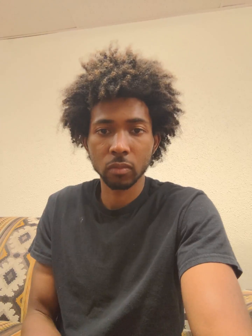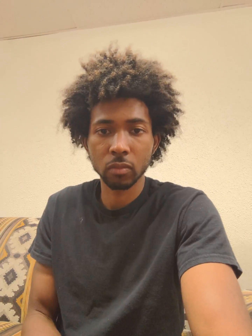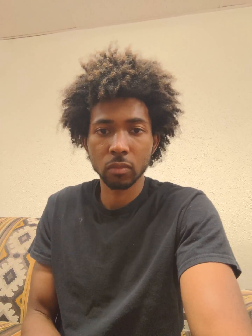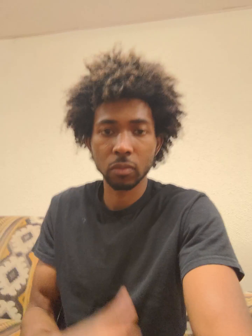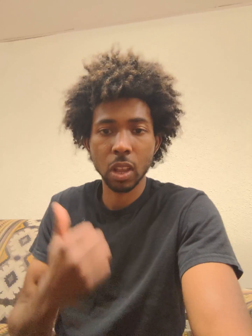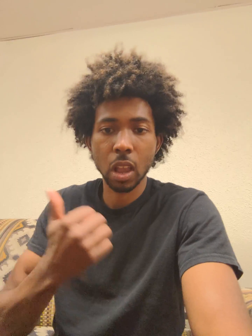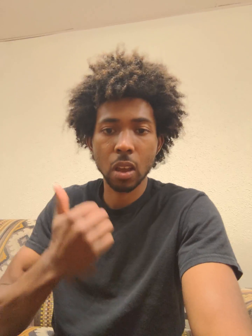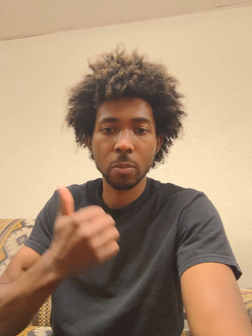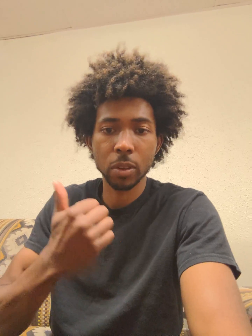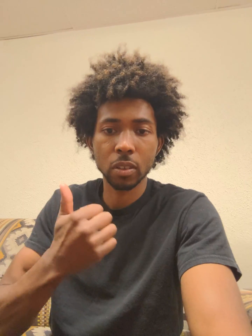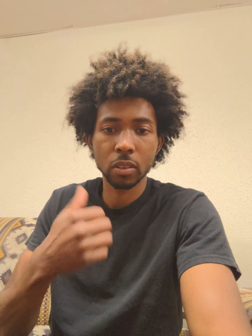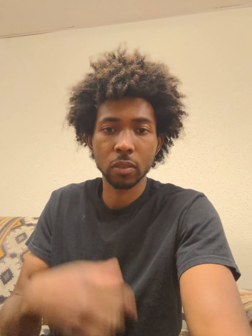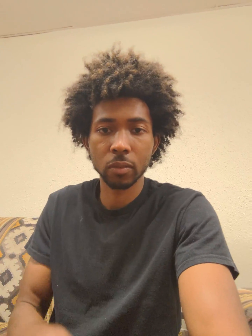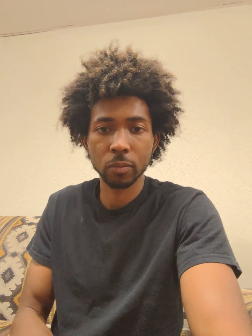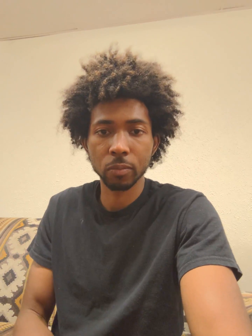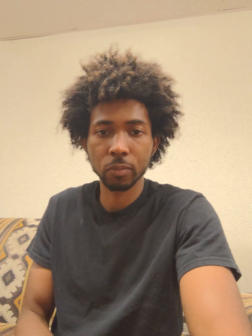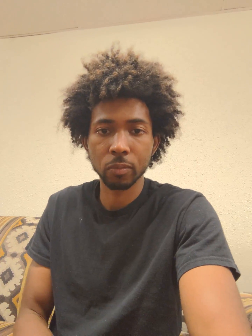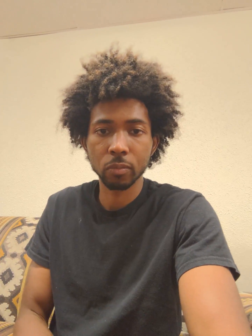help